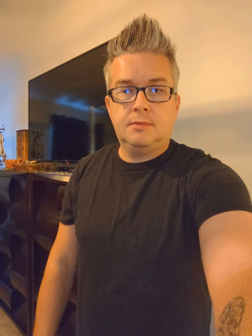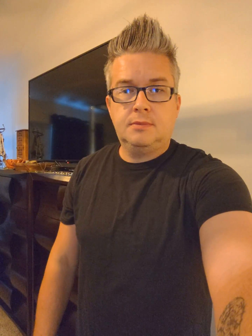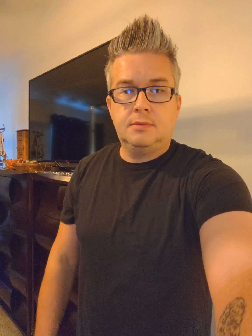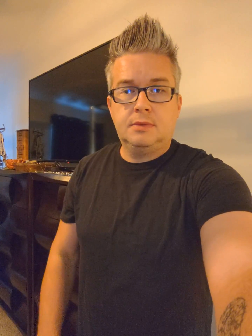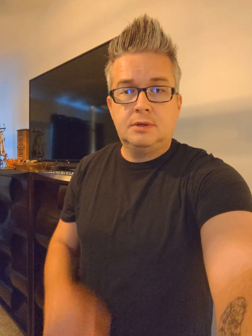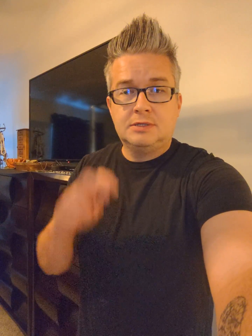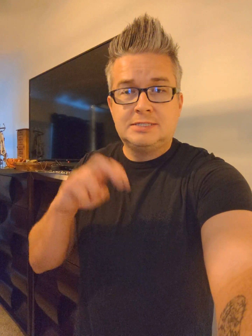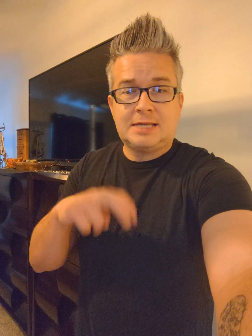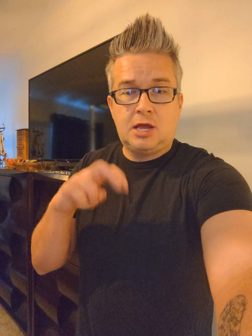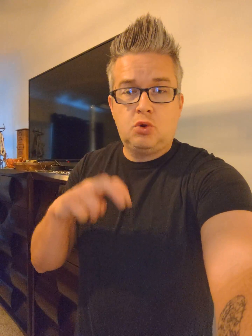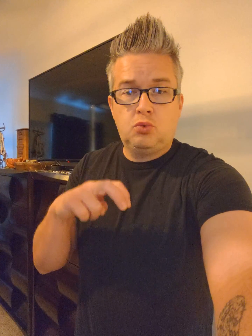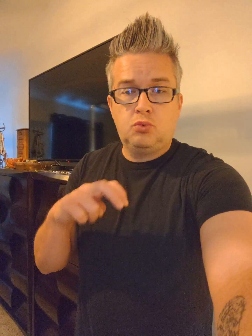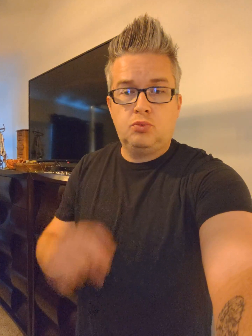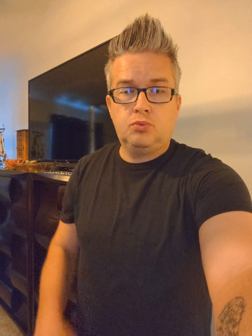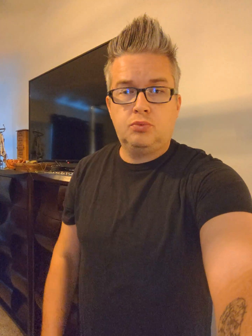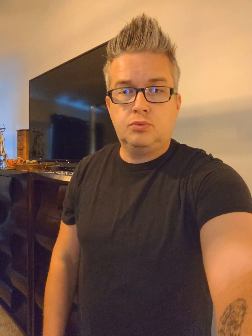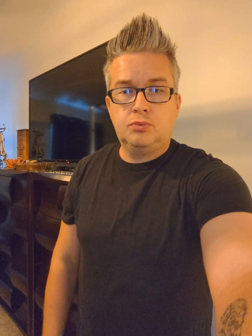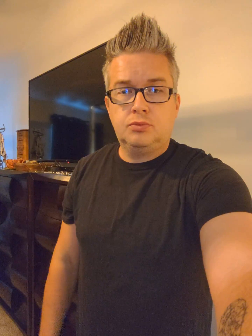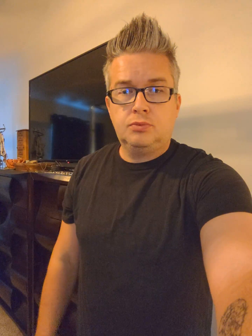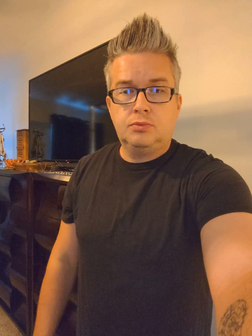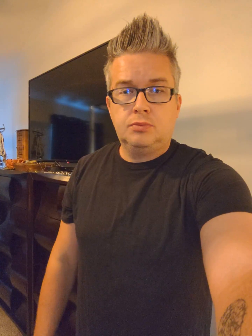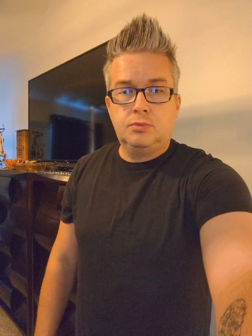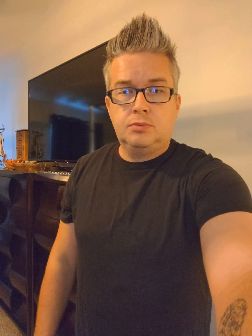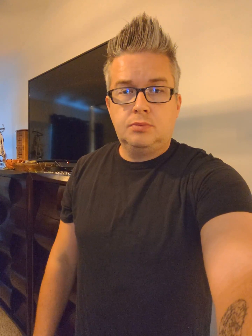potato